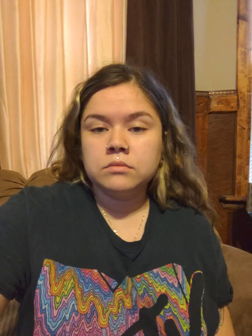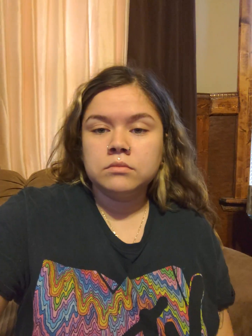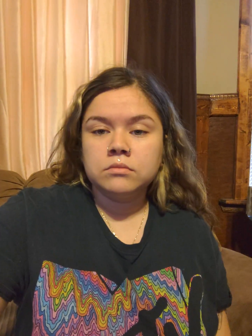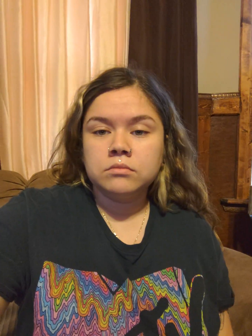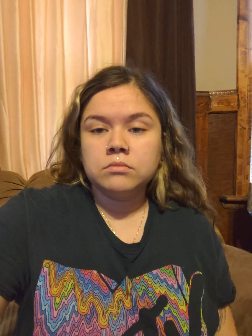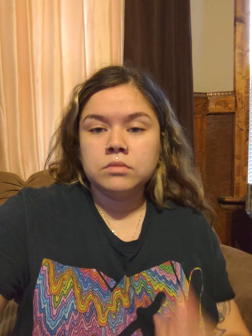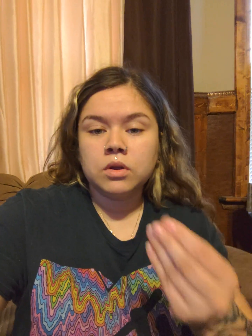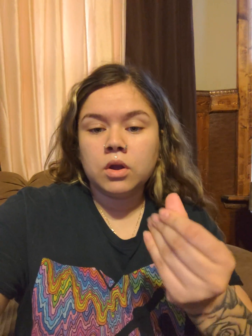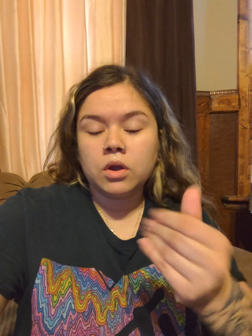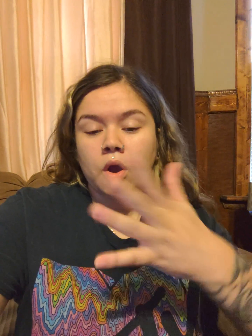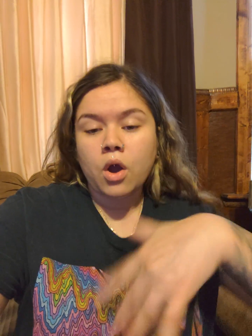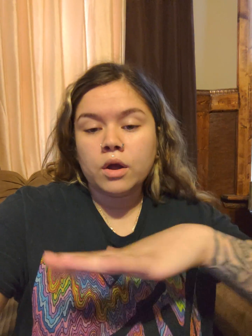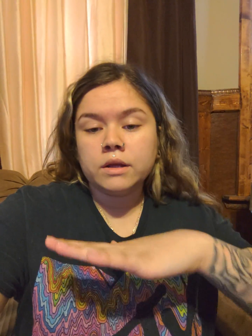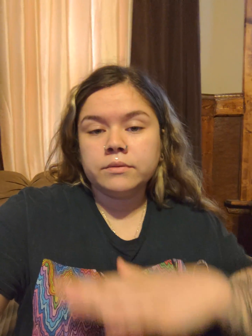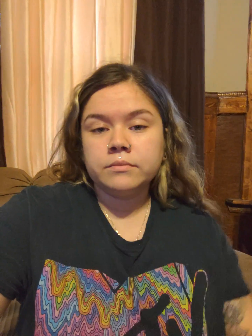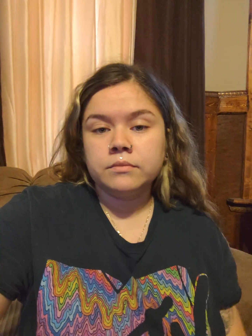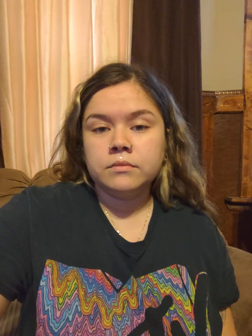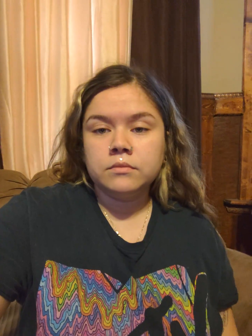garden